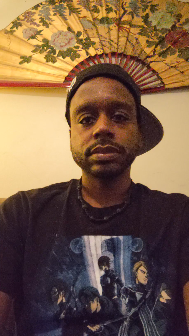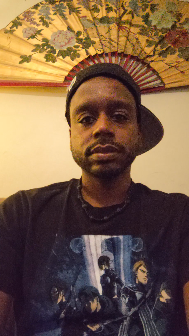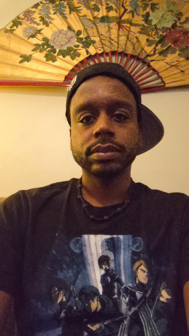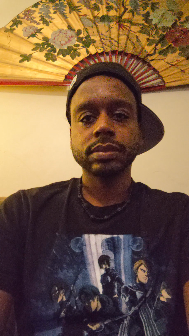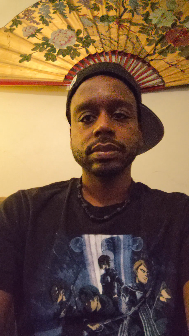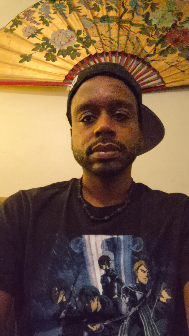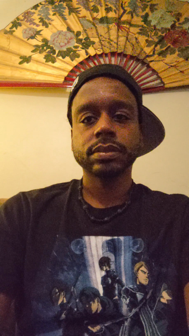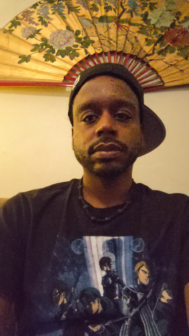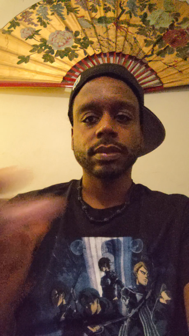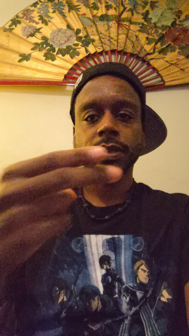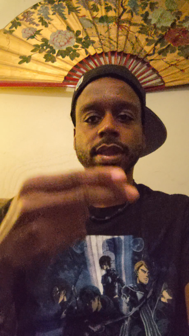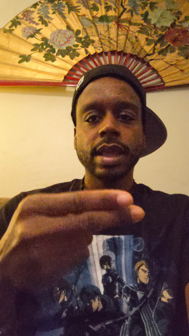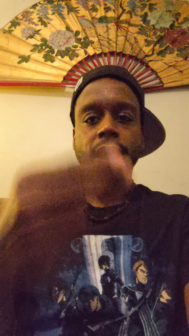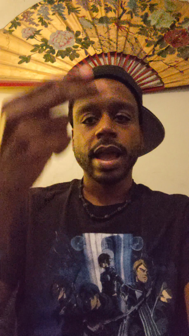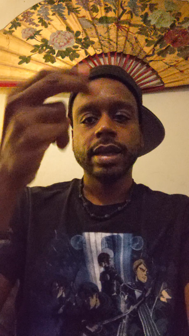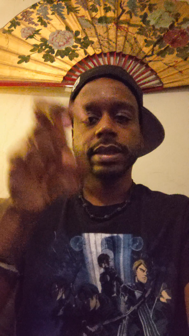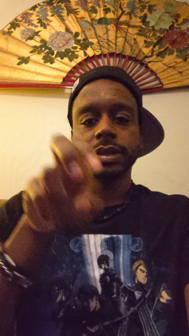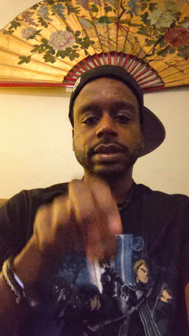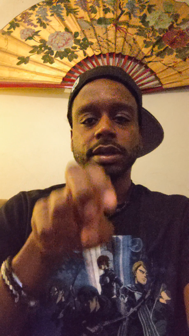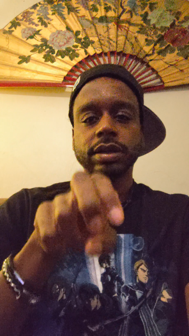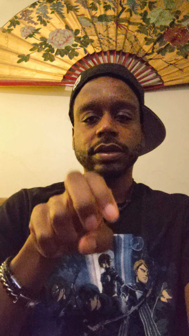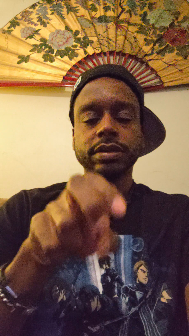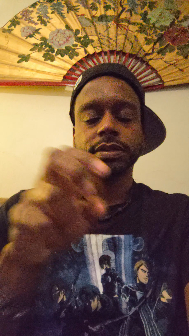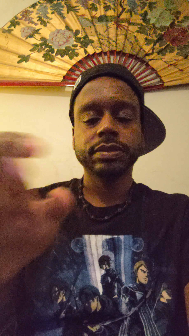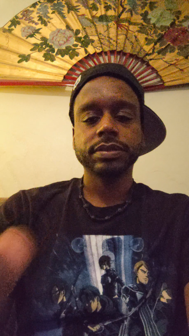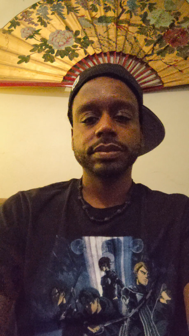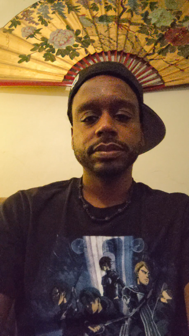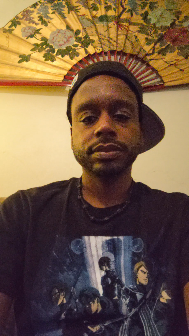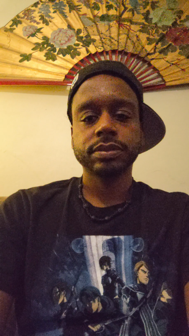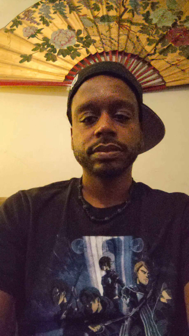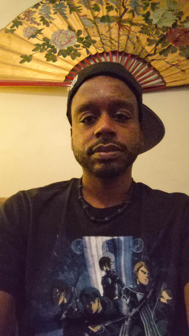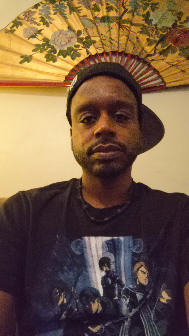high chair